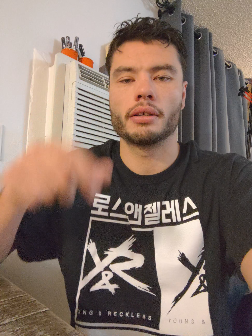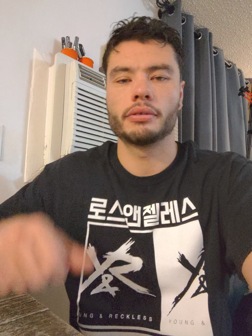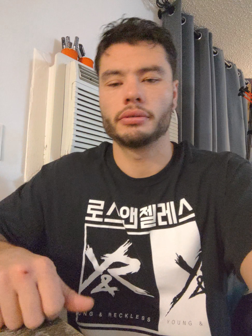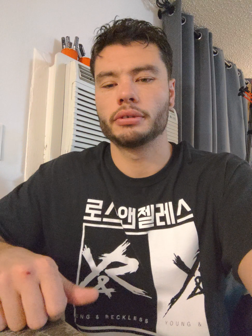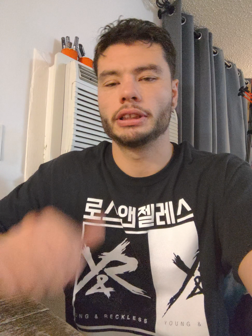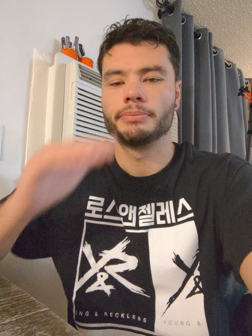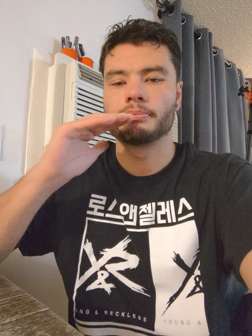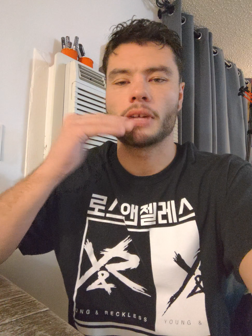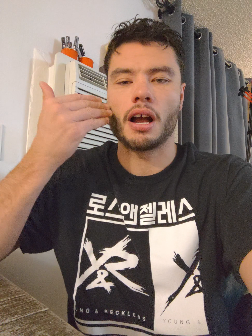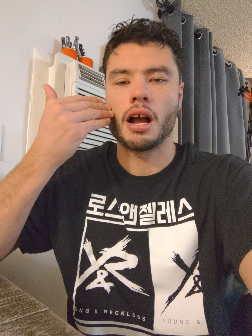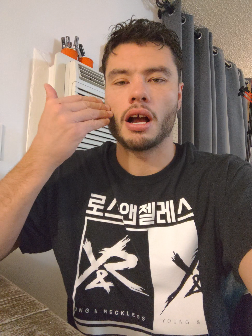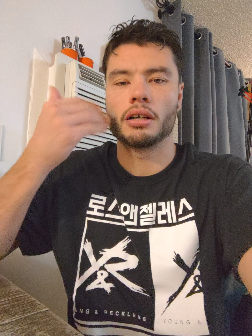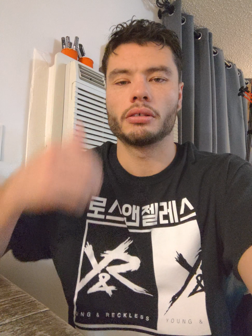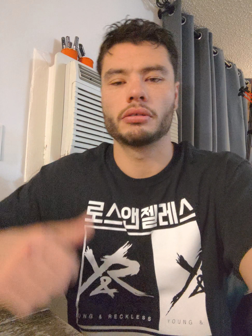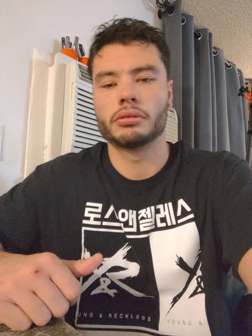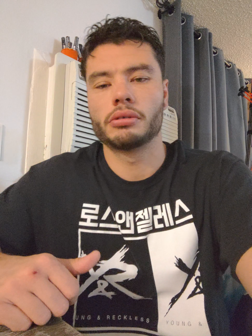smile